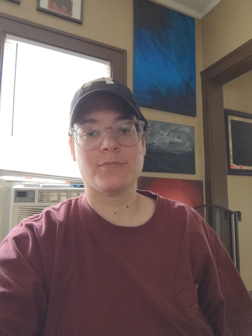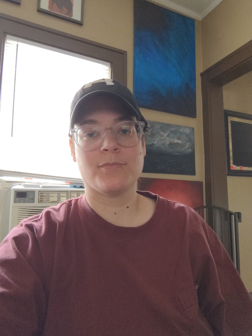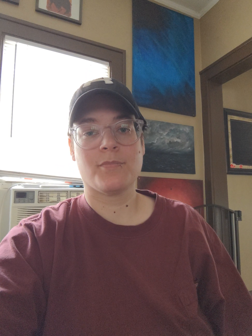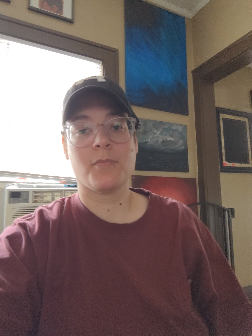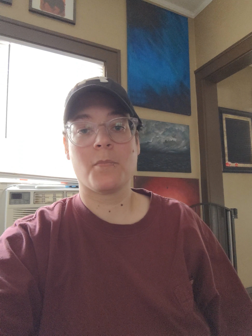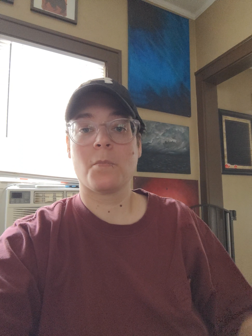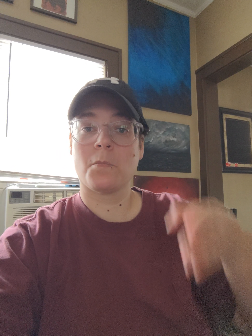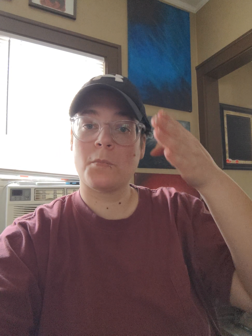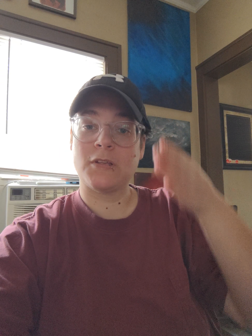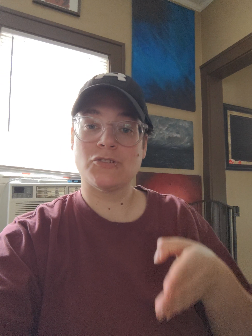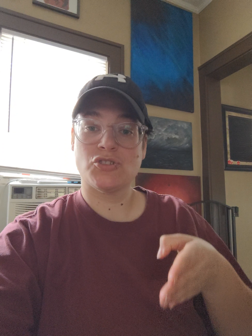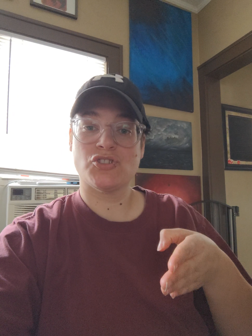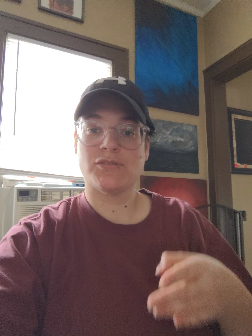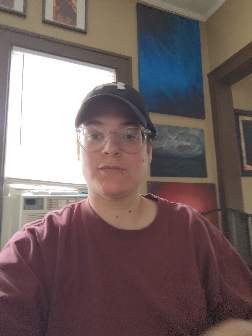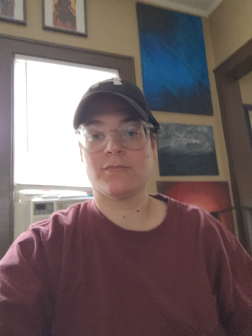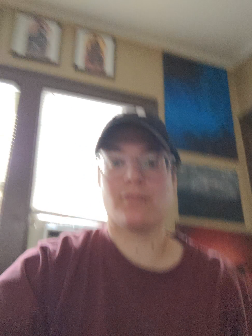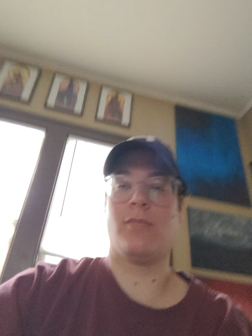person